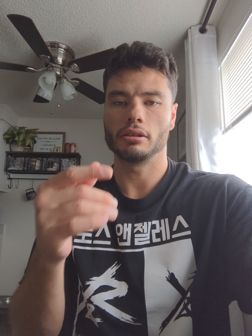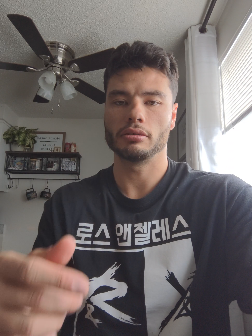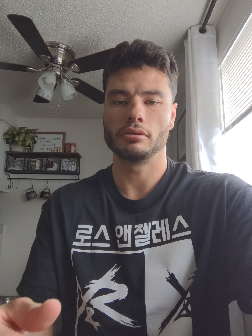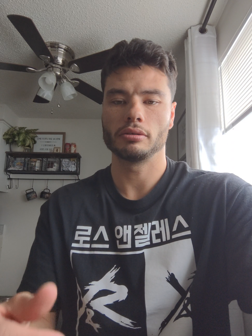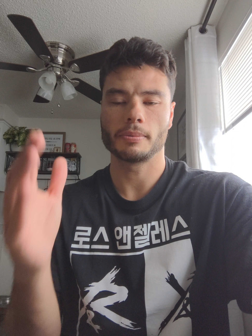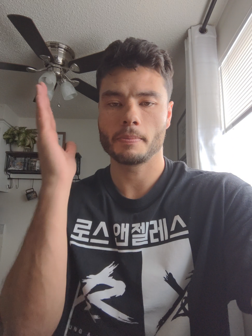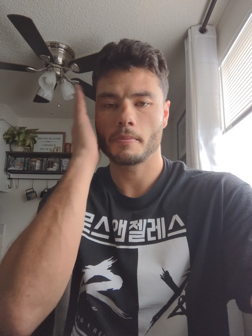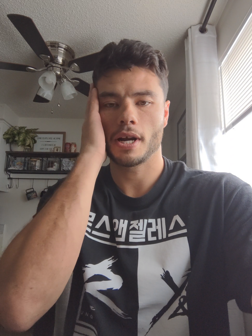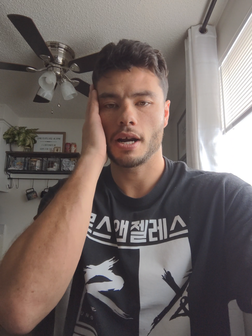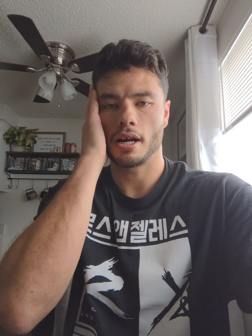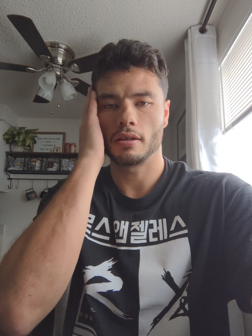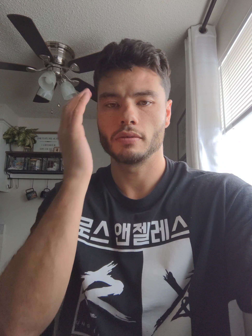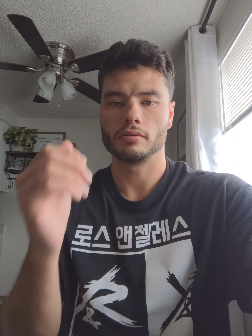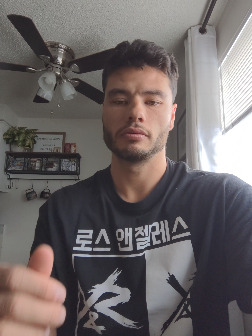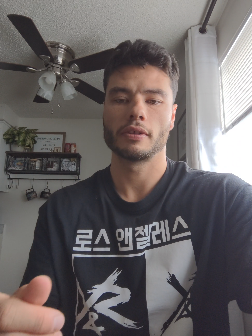bed